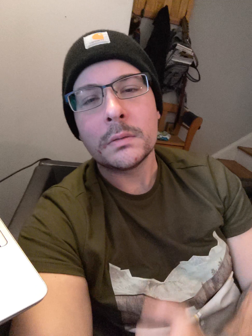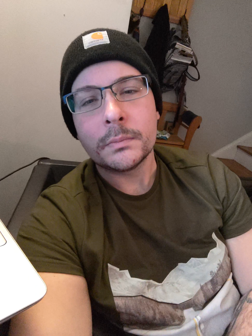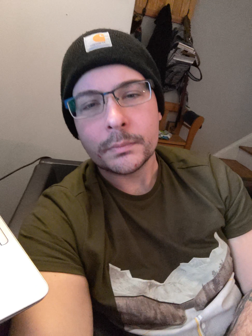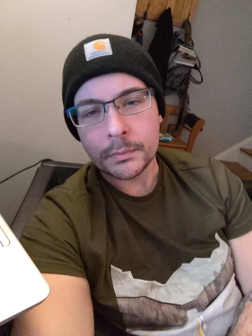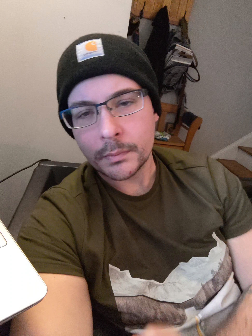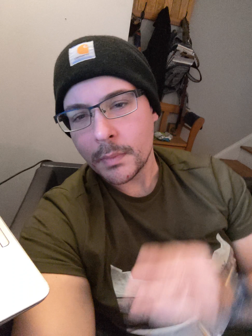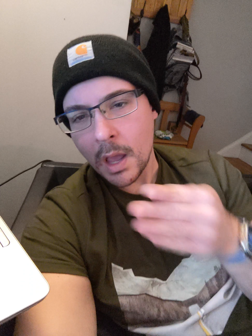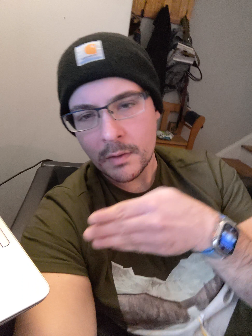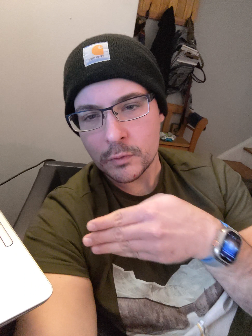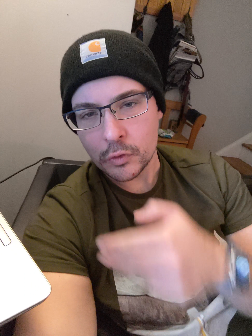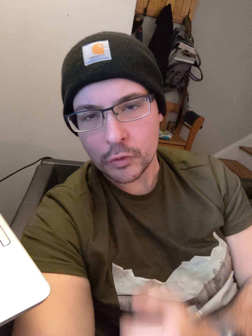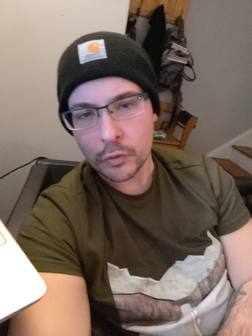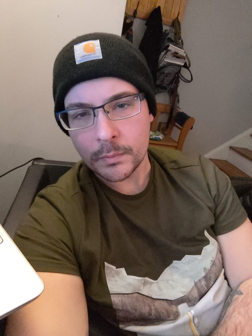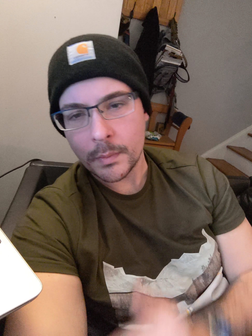after